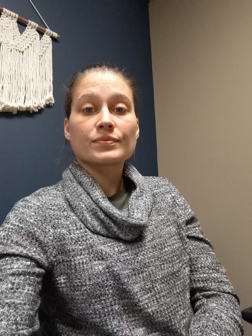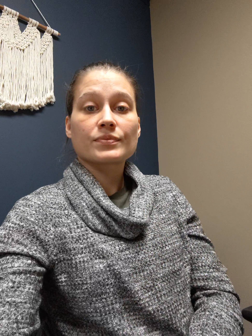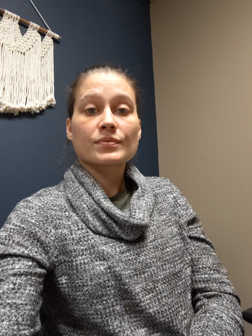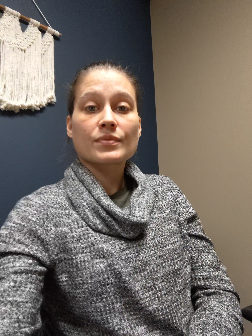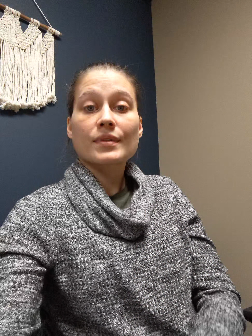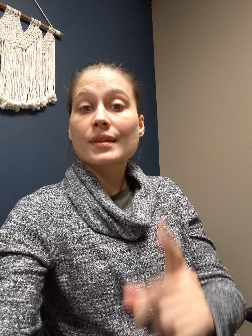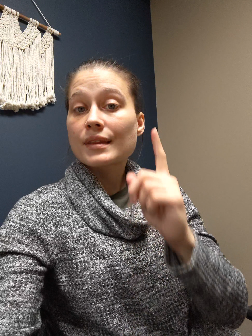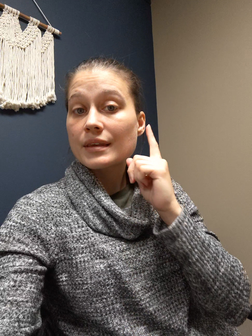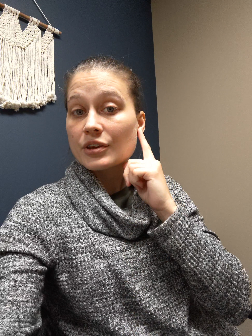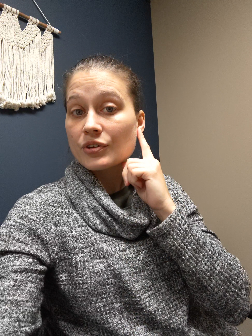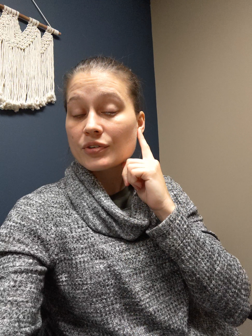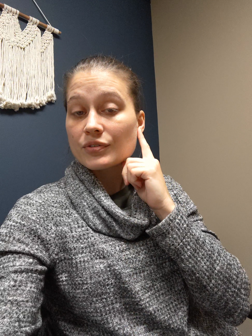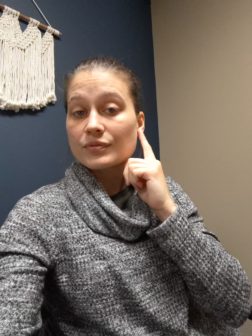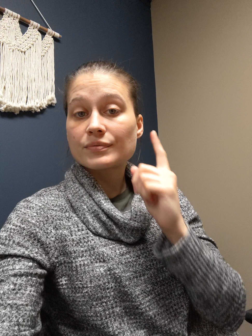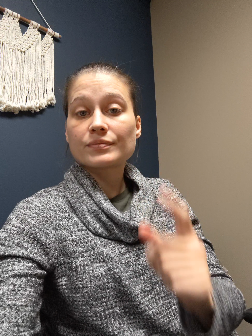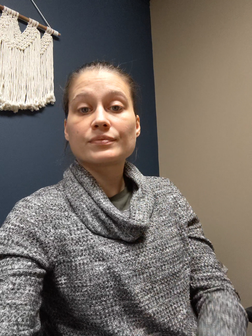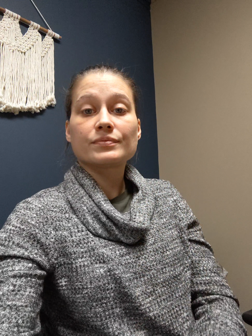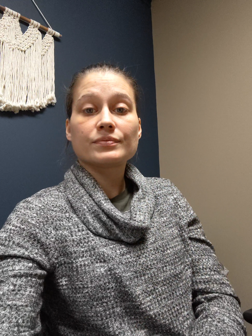ear